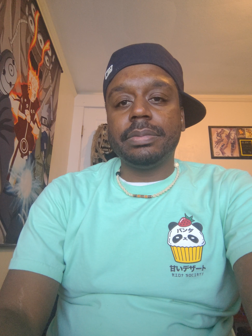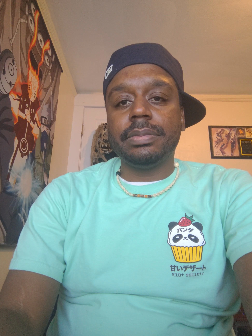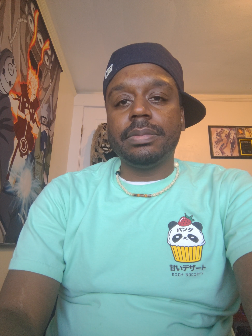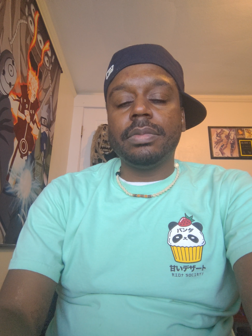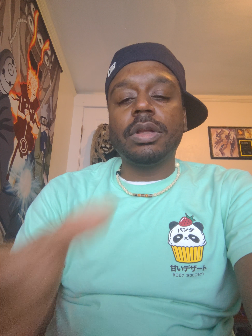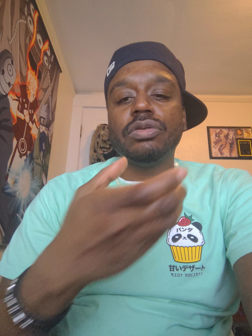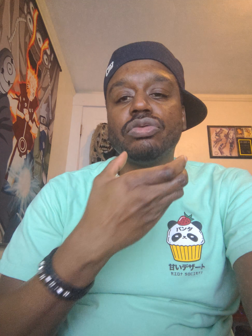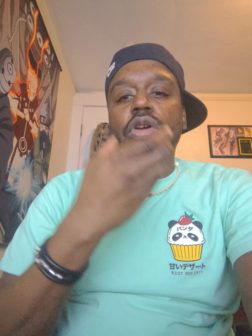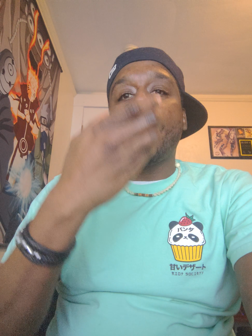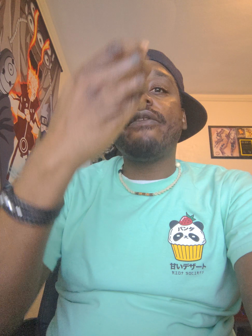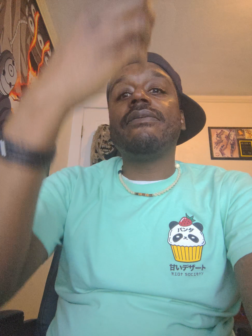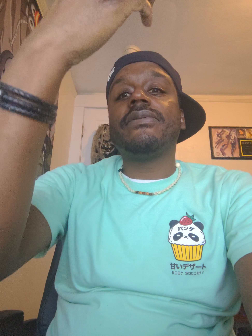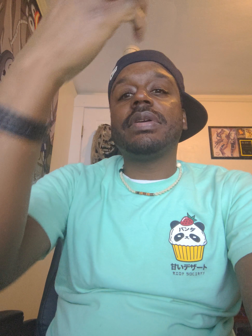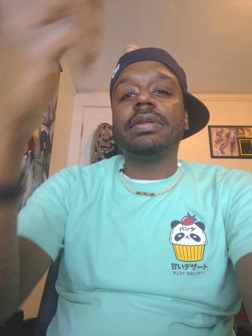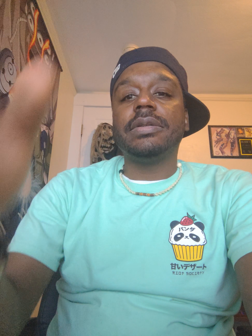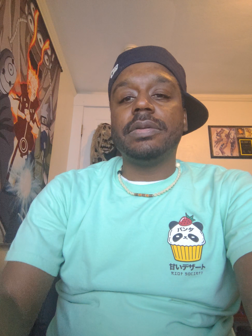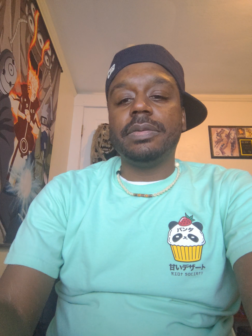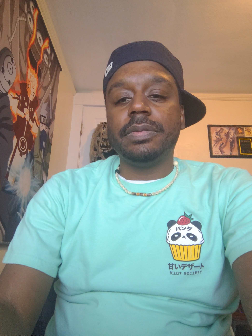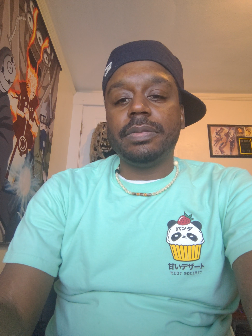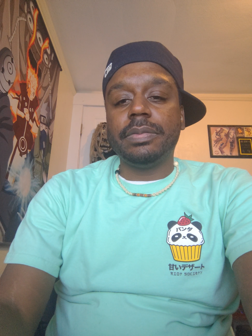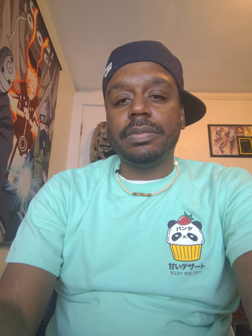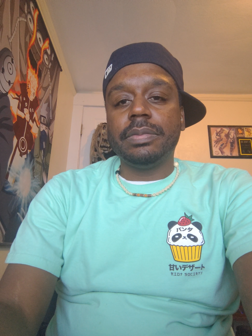giraffe